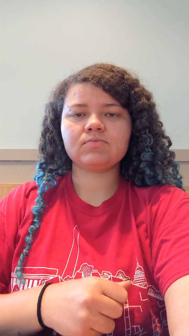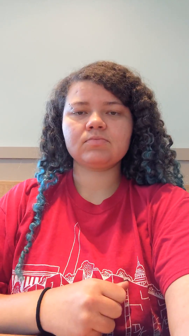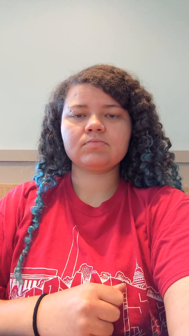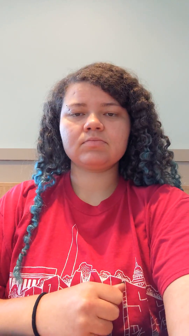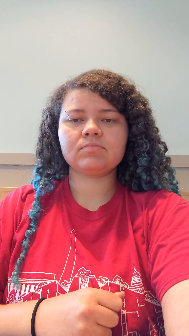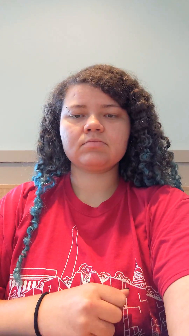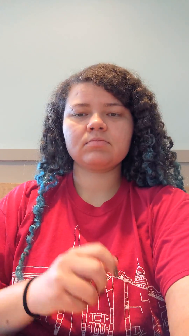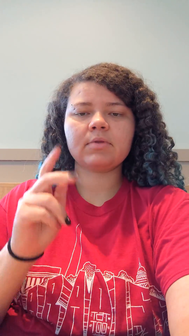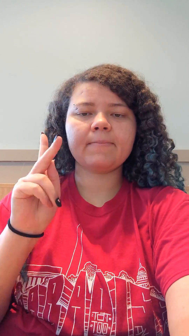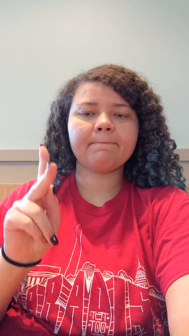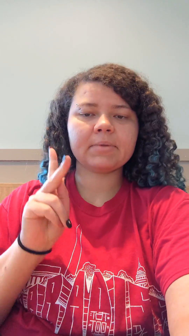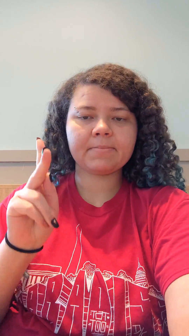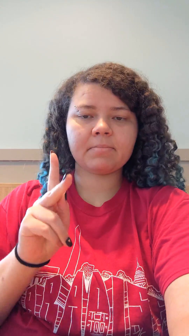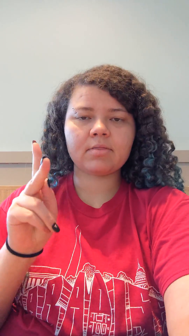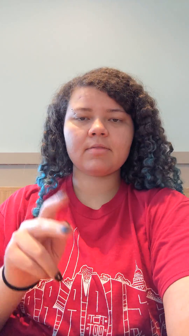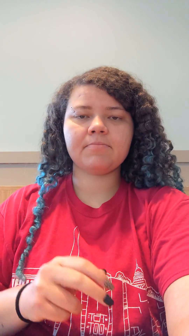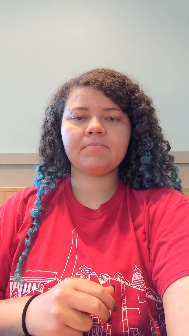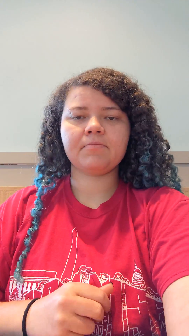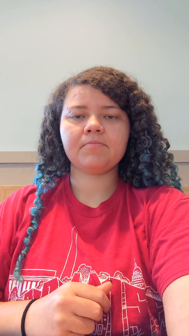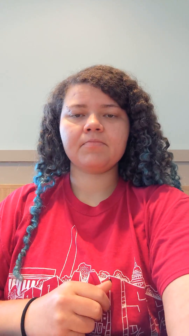people